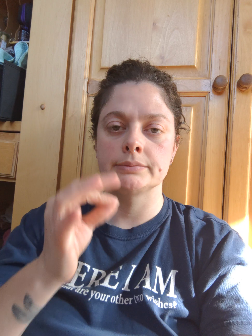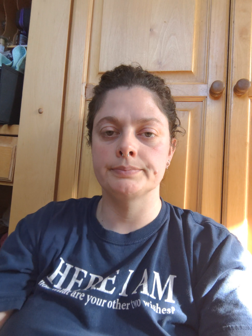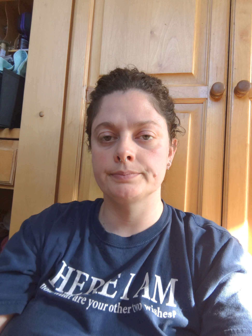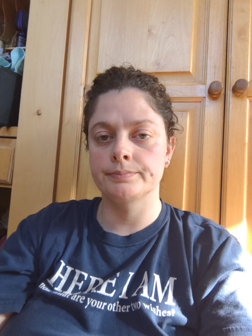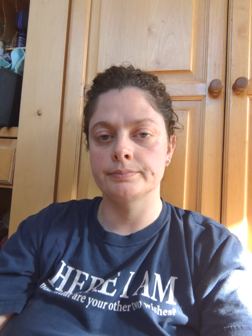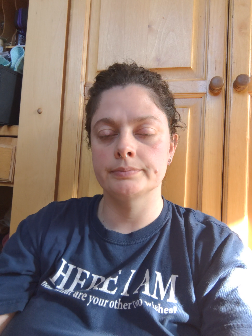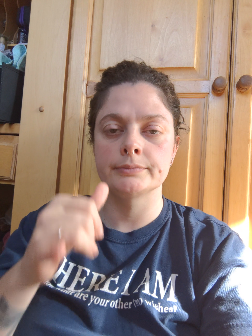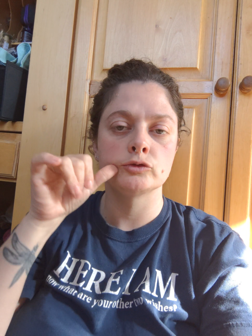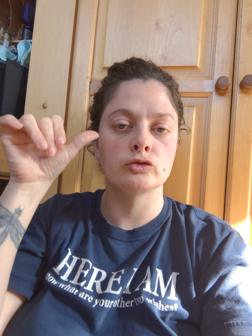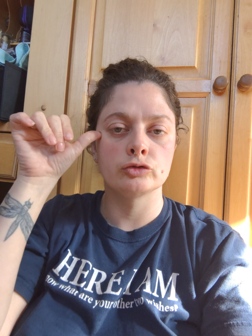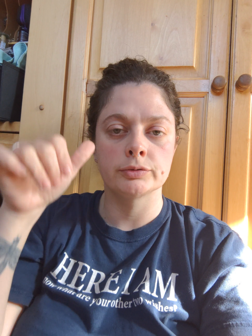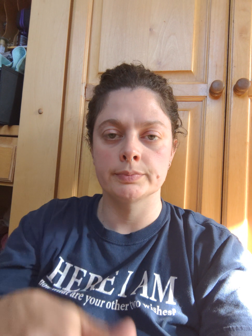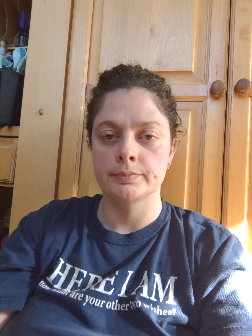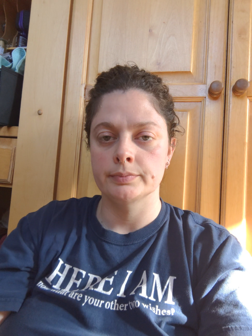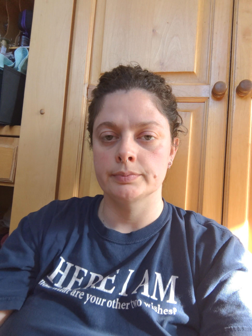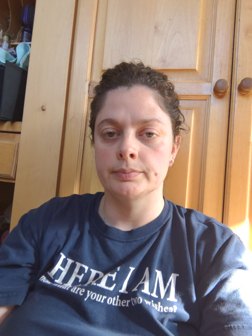yesterday